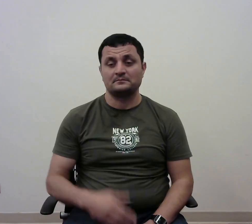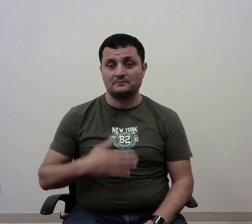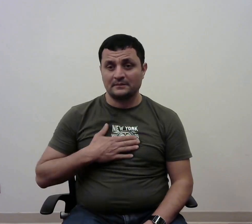mən